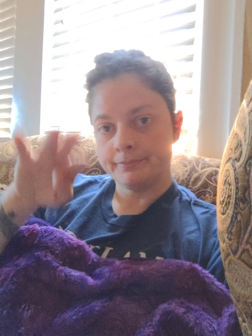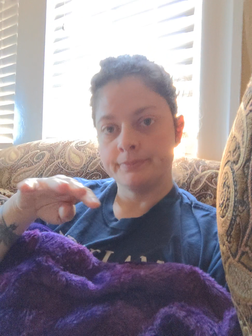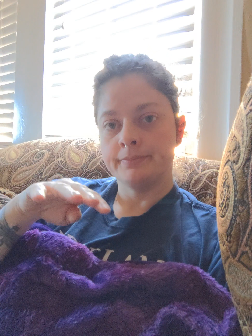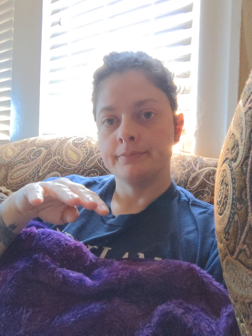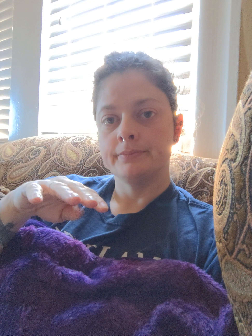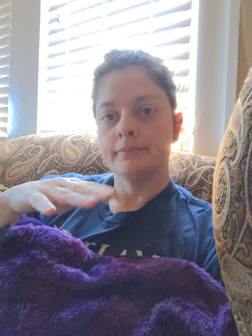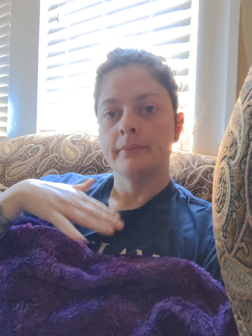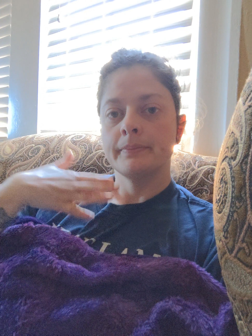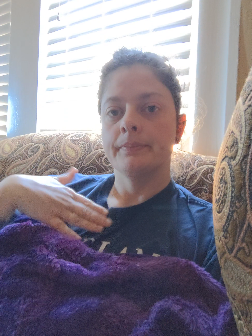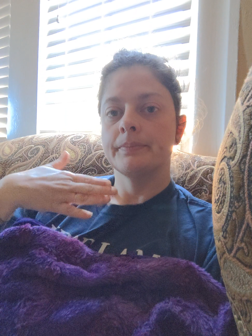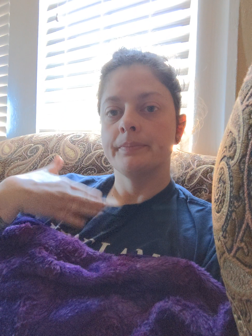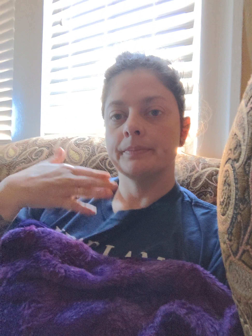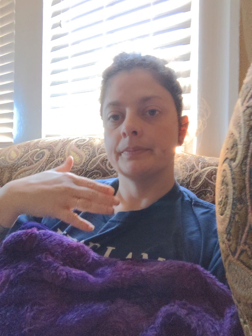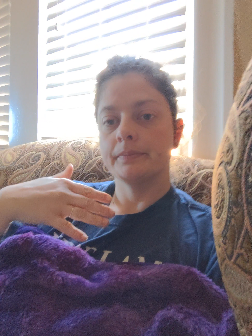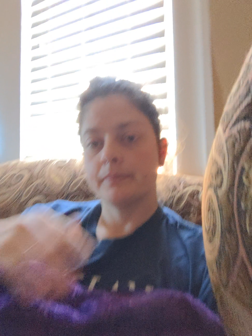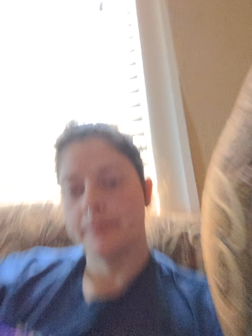happy